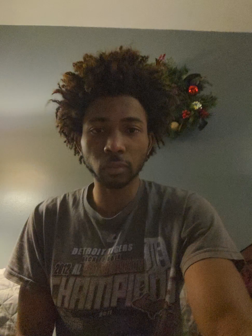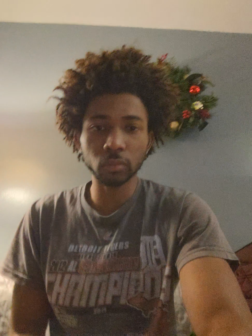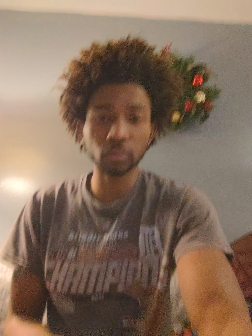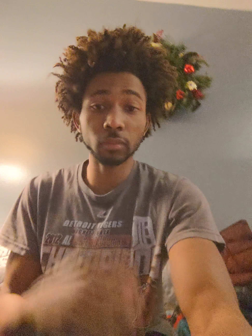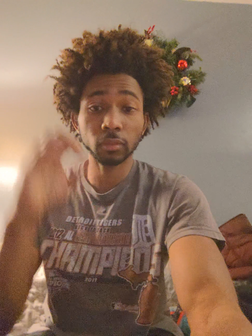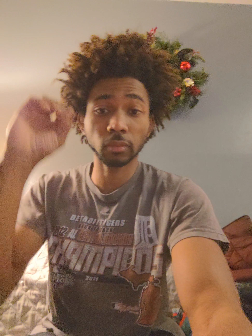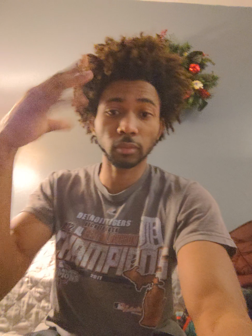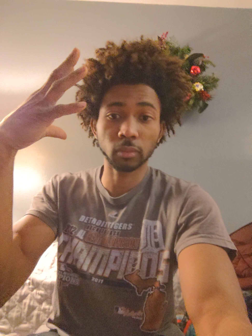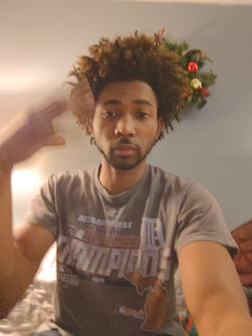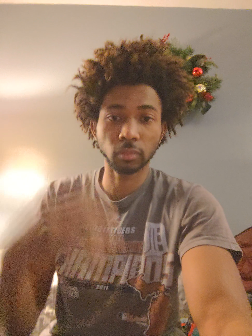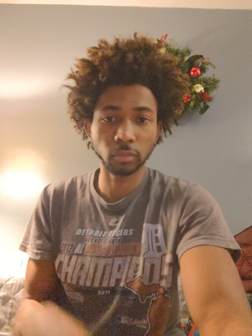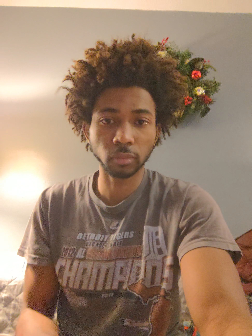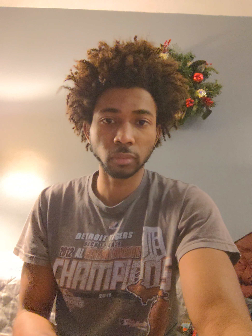sun